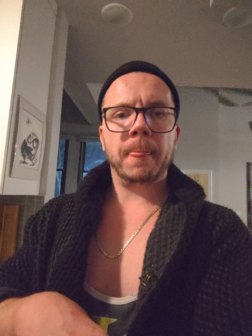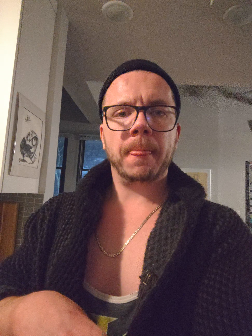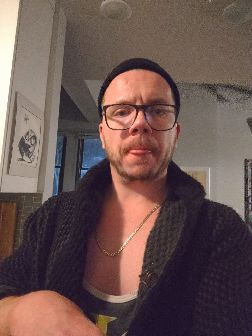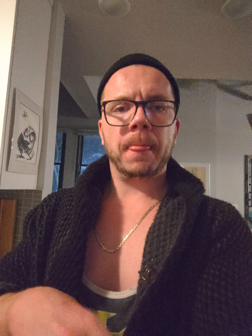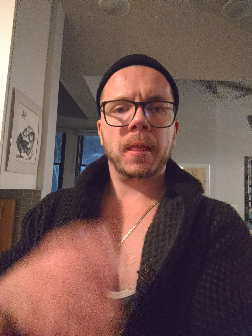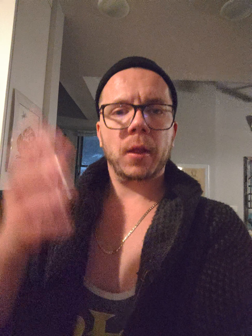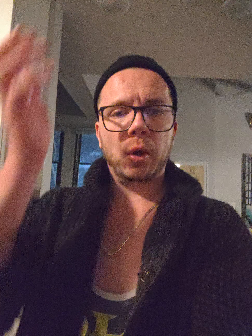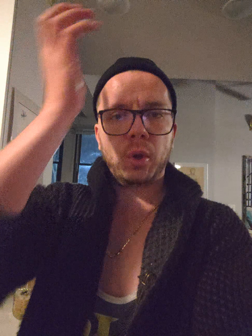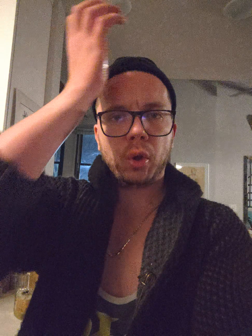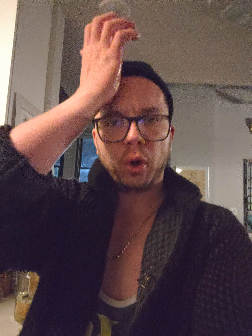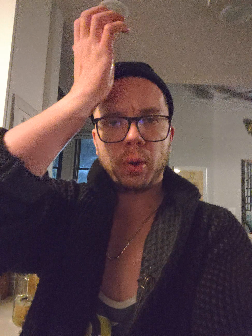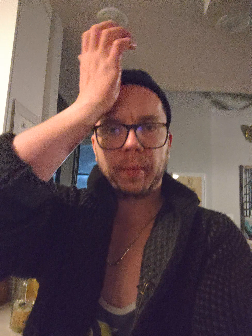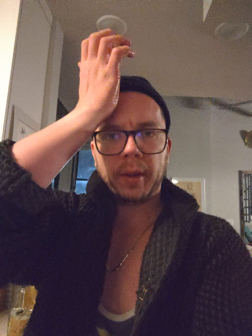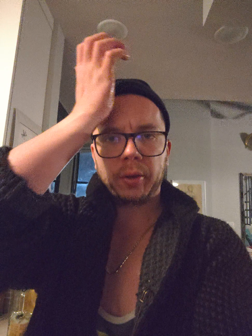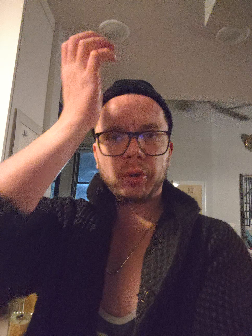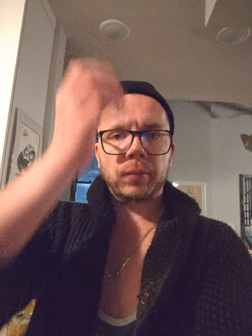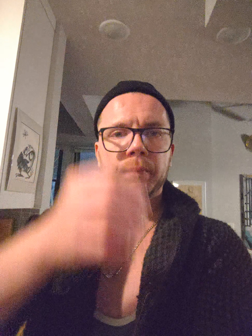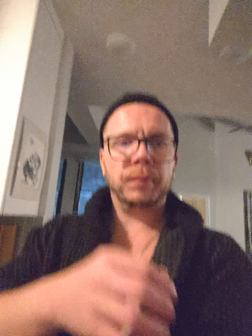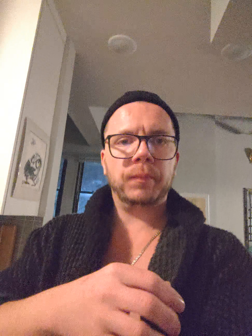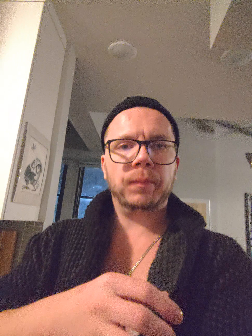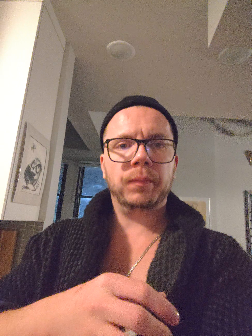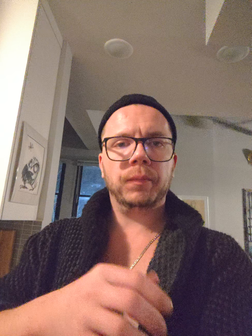garbage